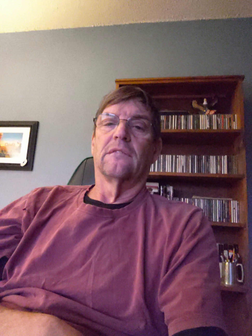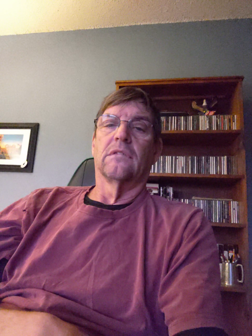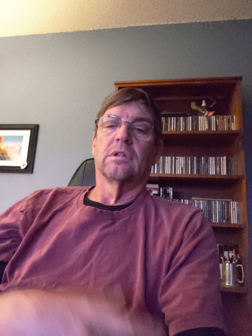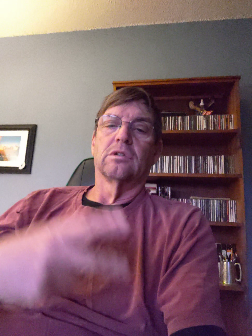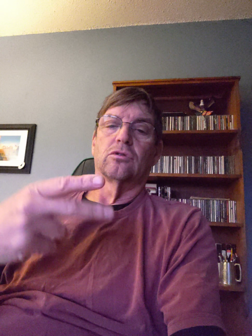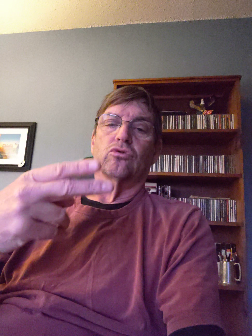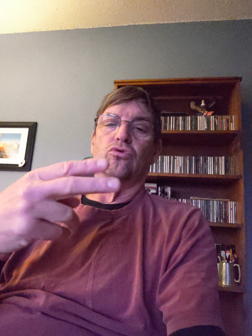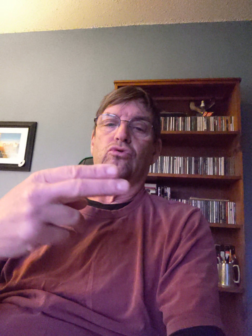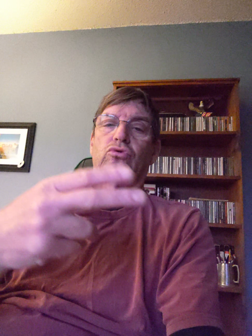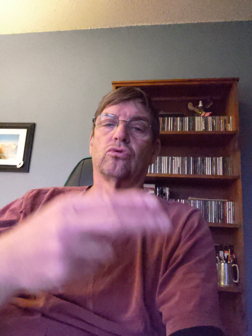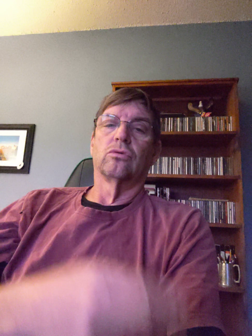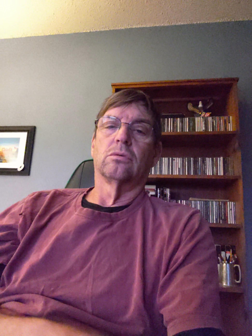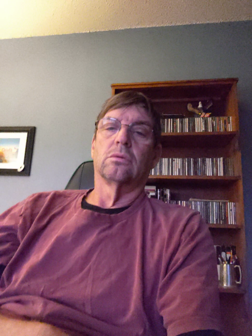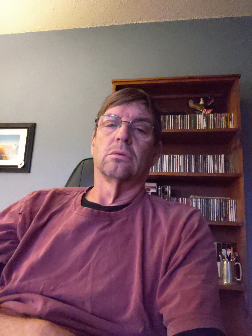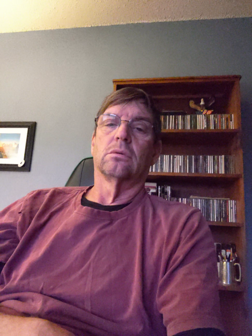scissors